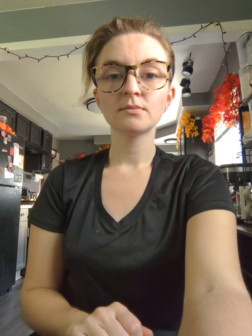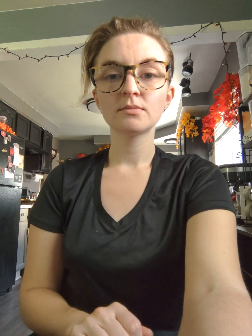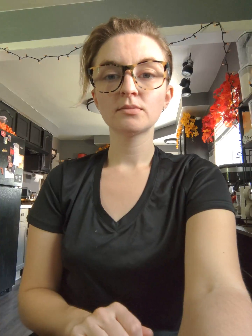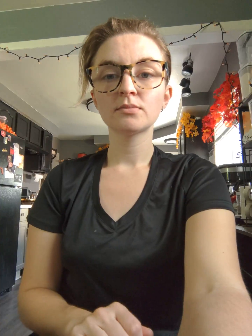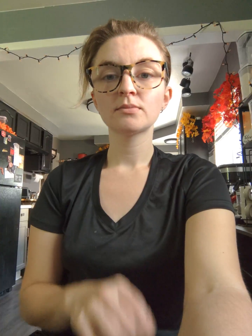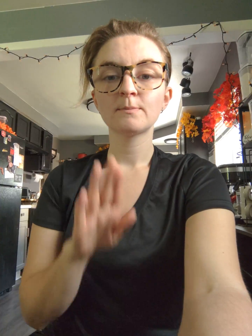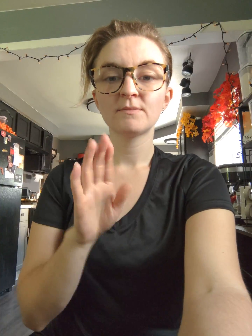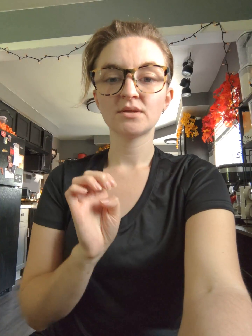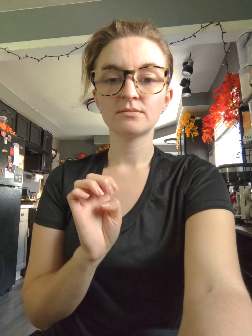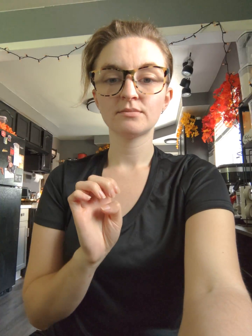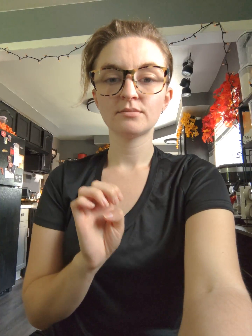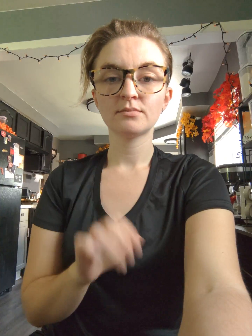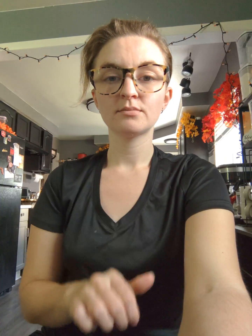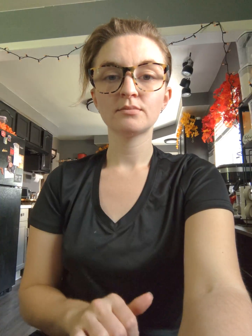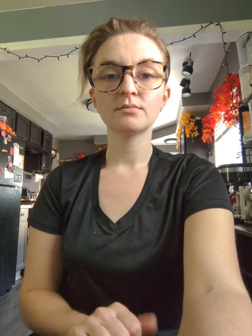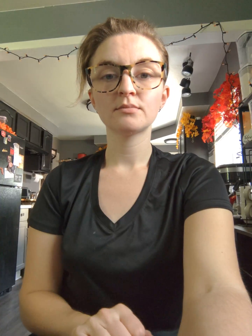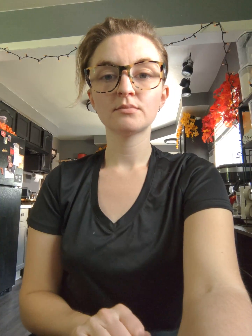be